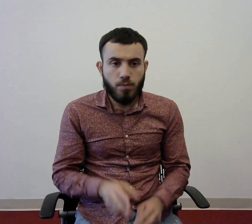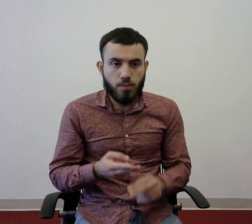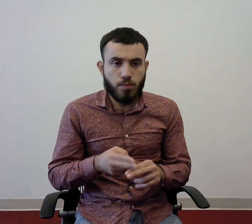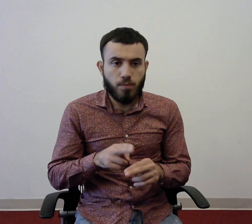bu